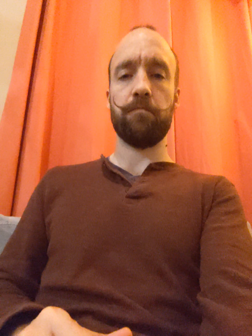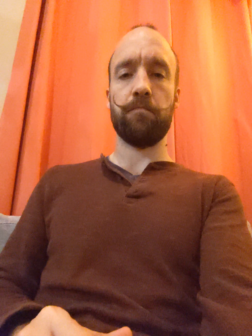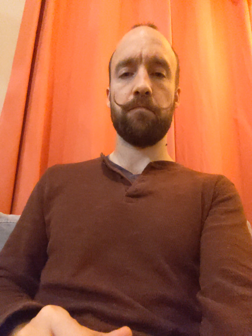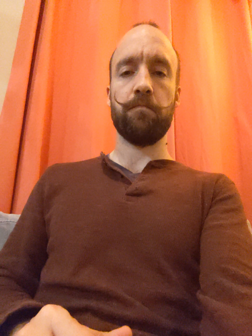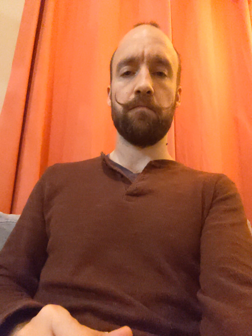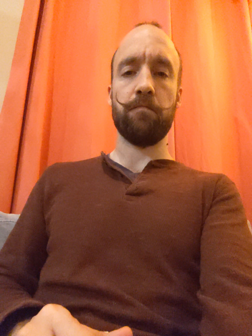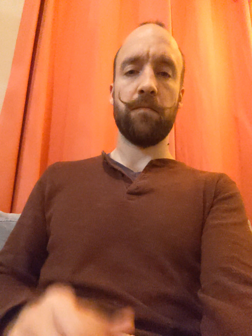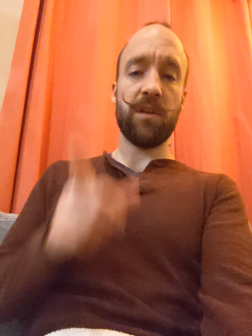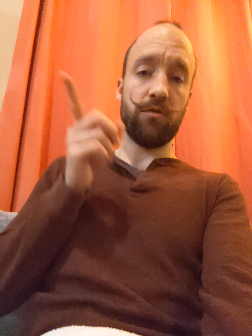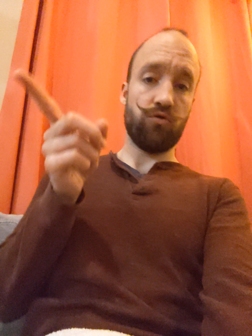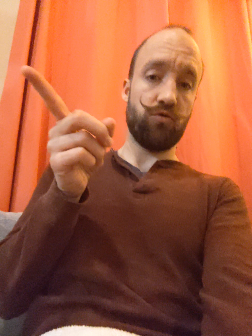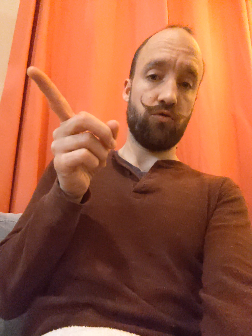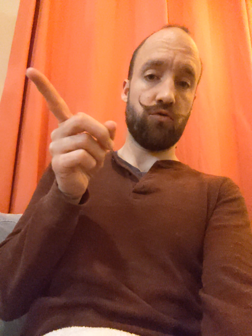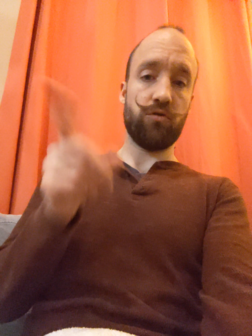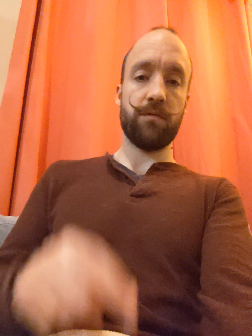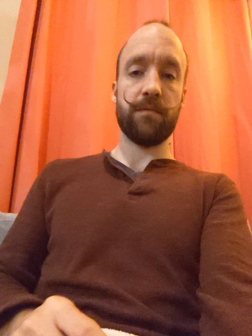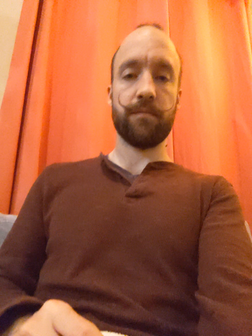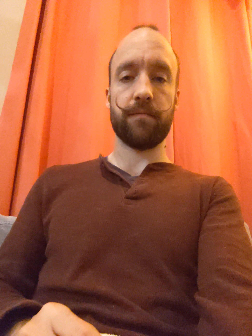he/she/it